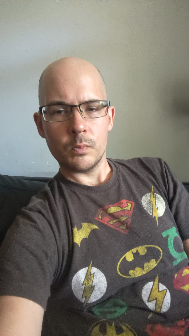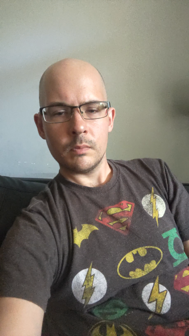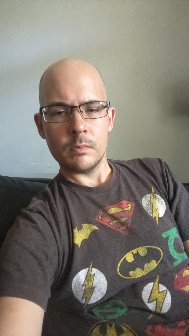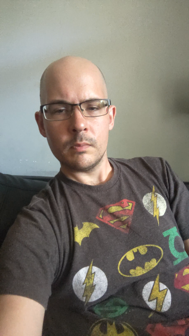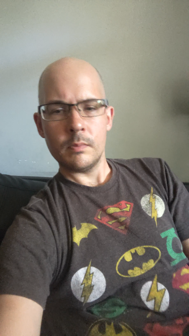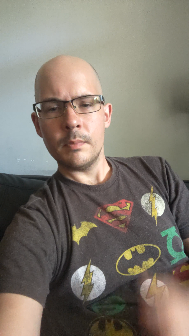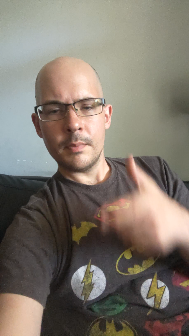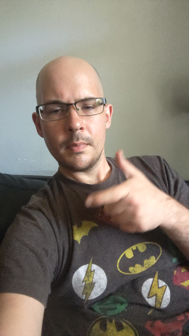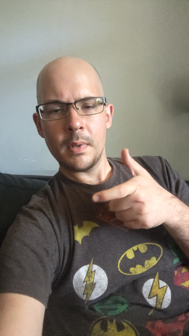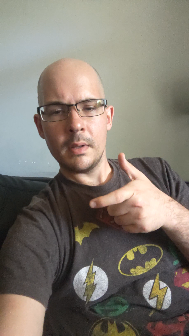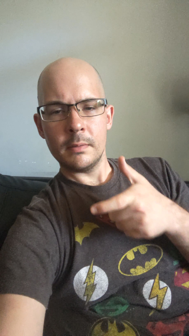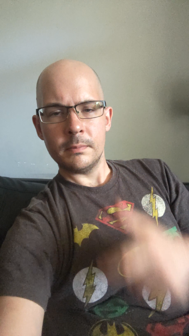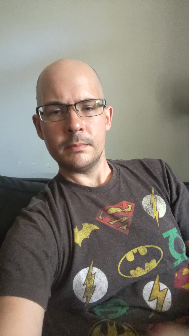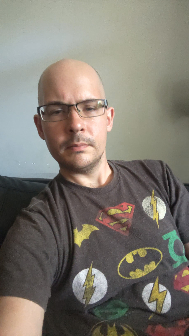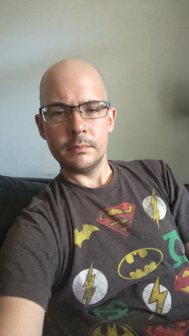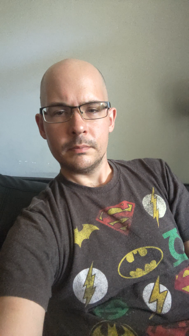plate